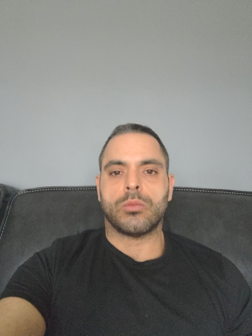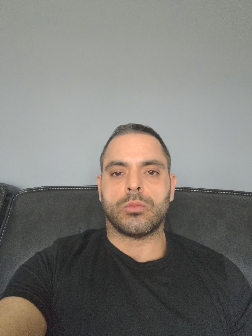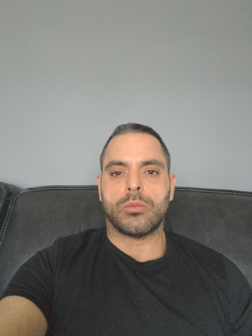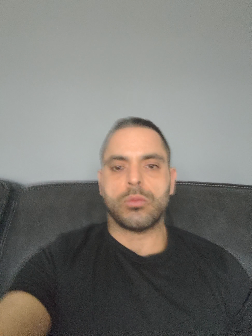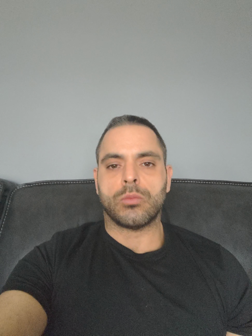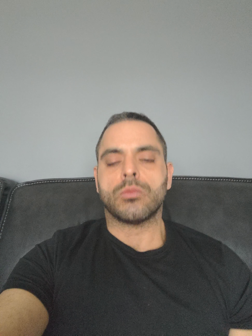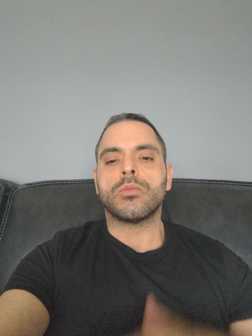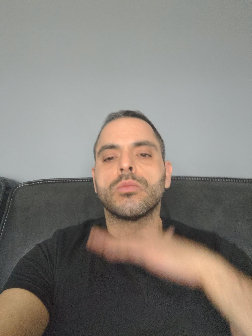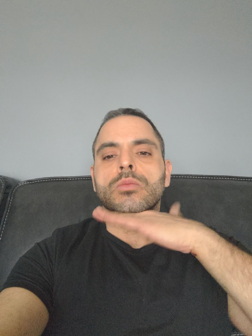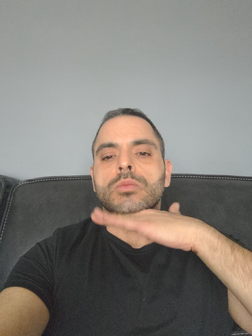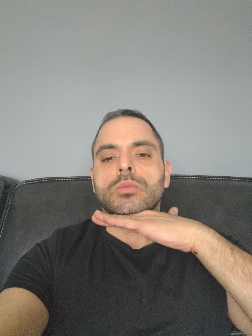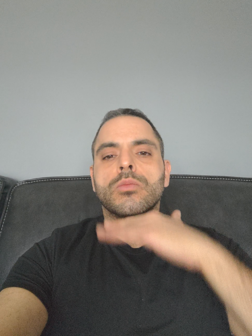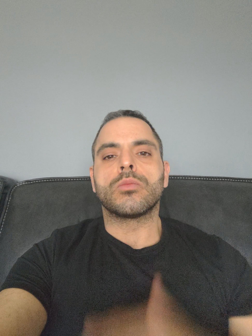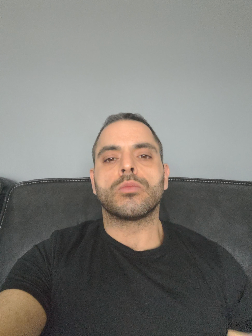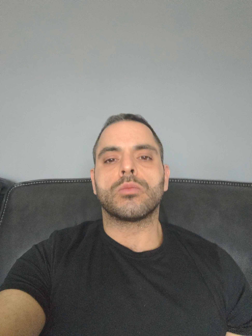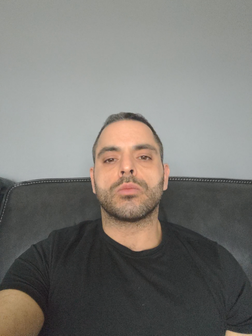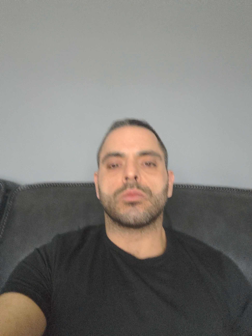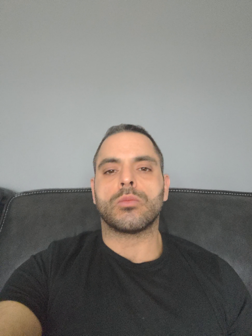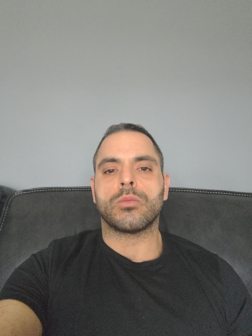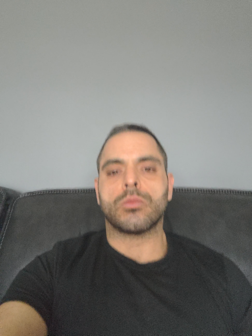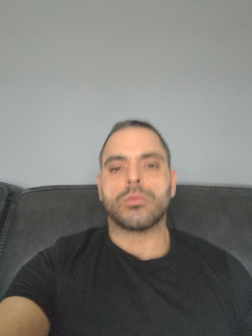pig